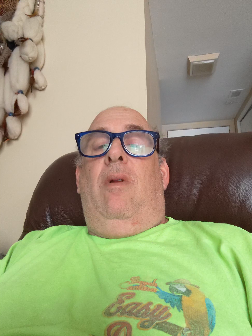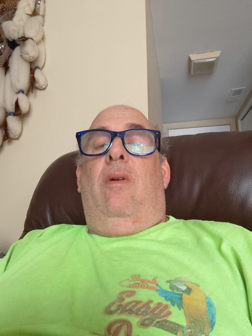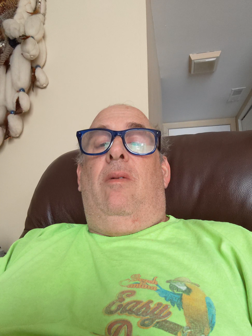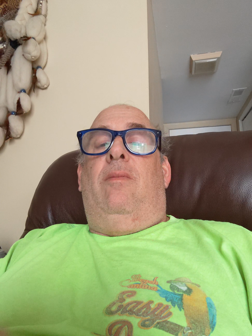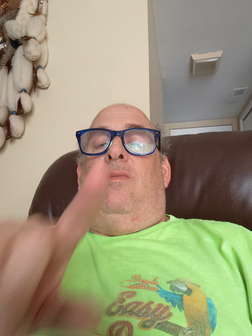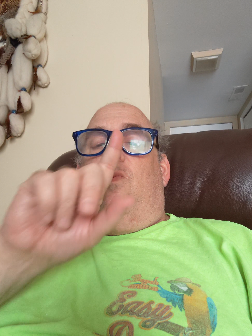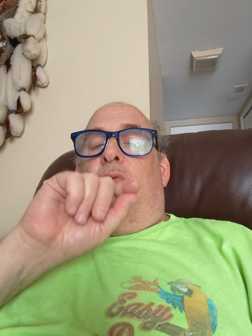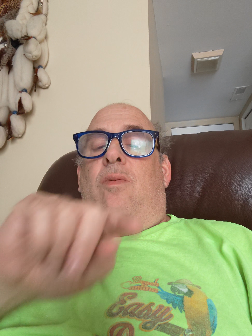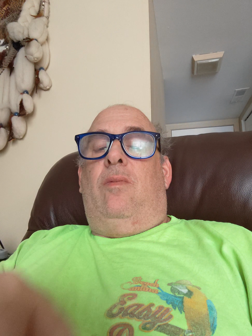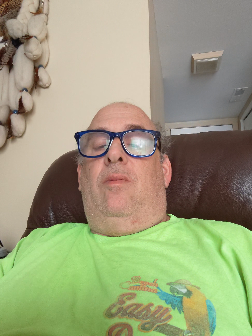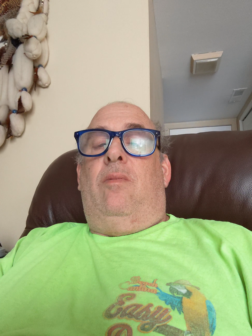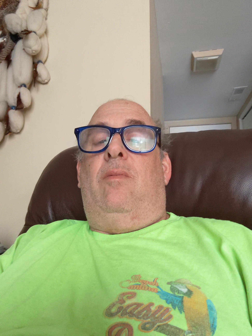bird